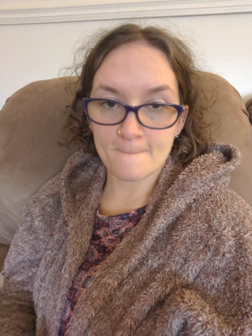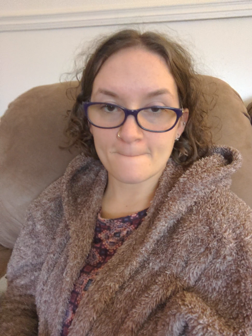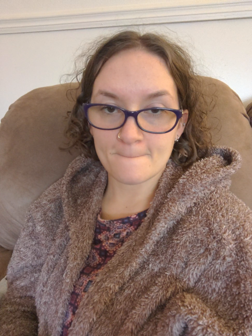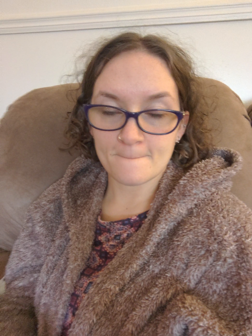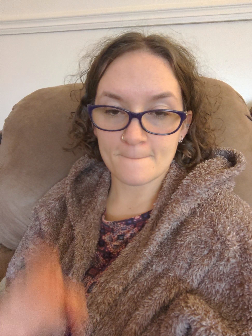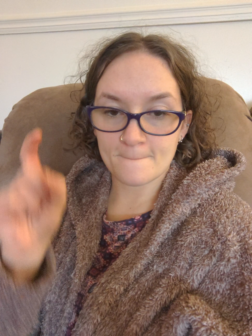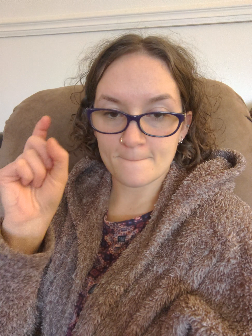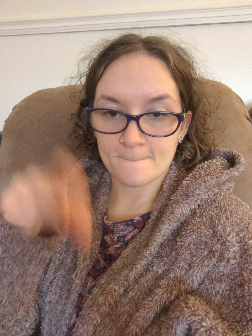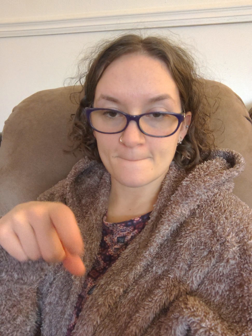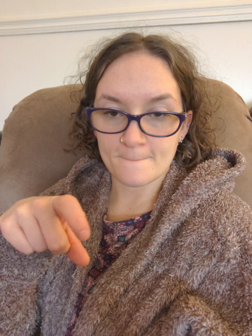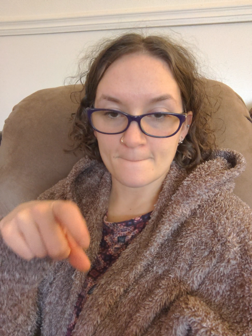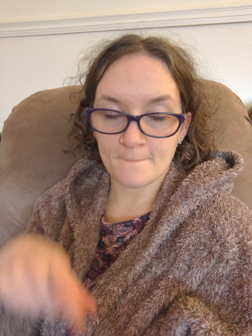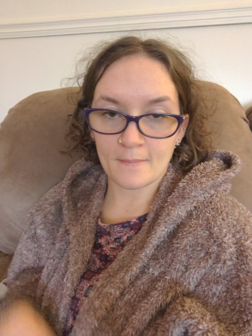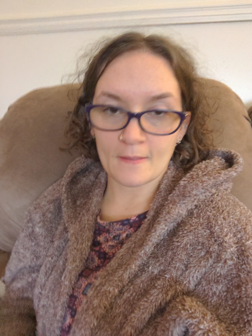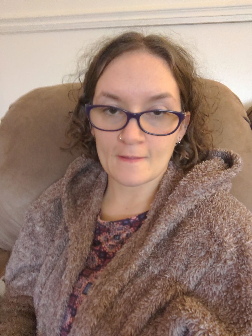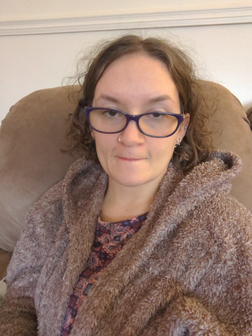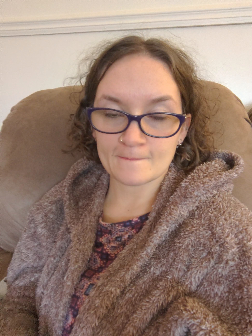have to